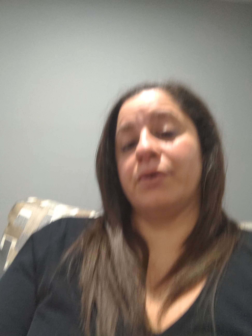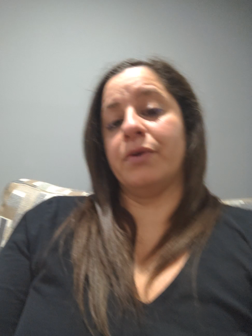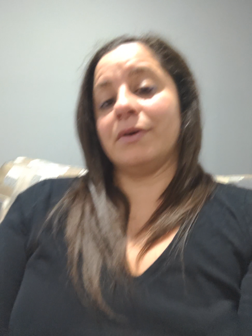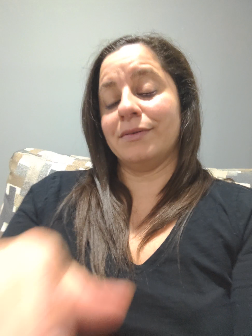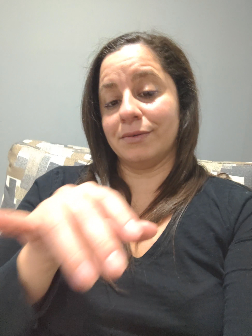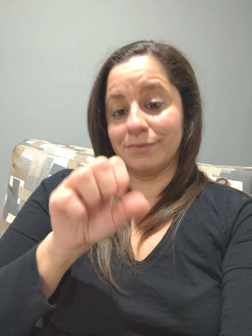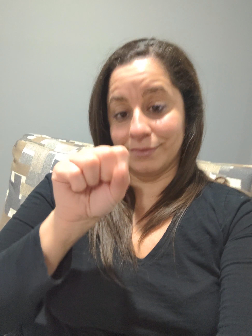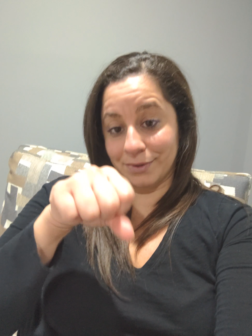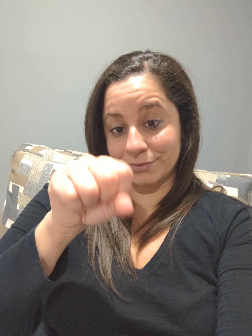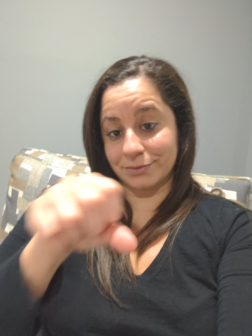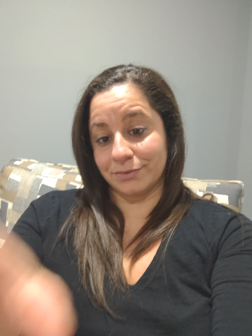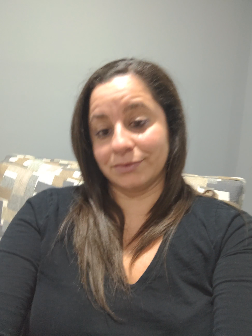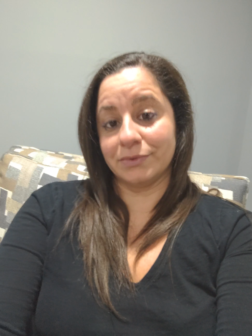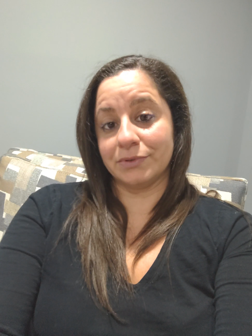yes